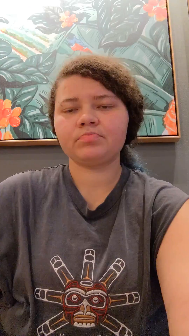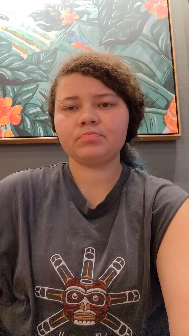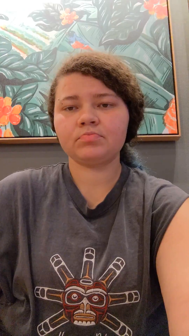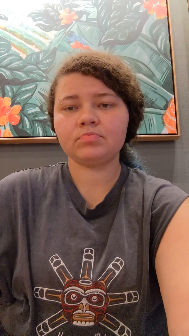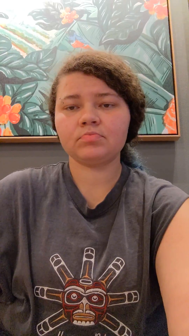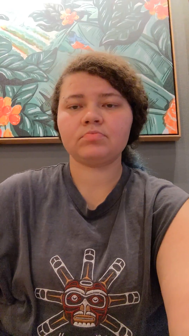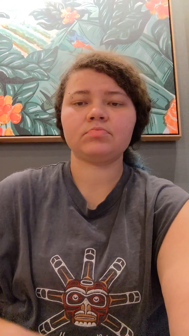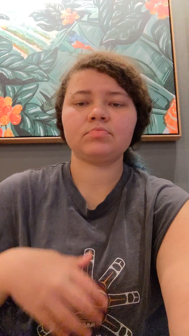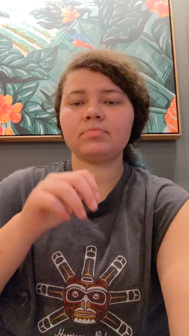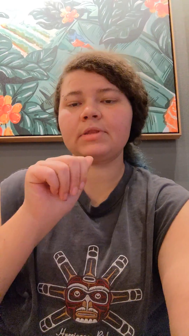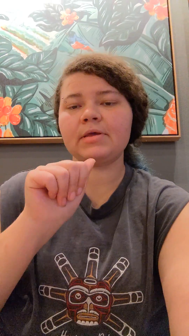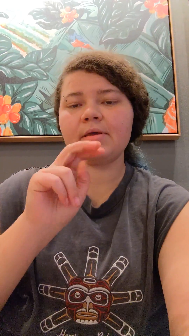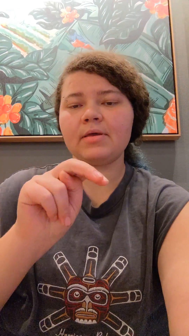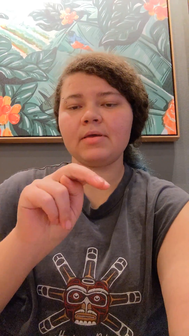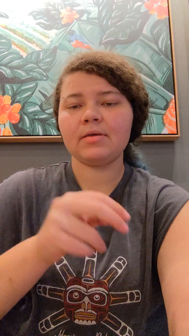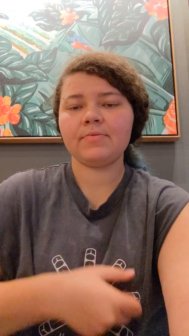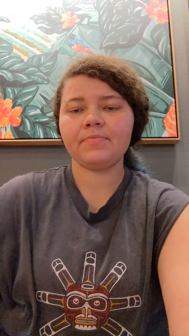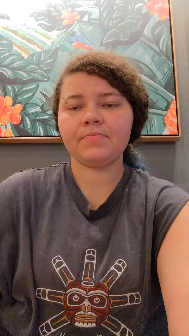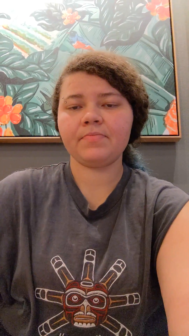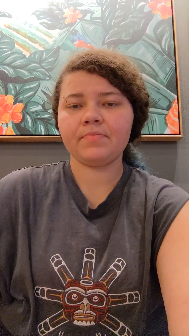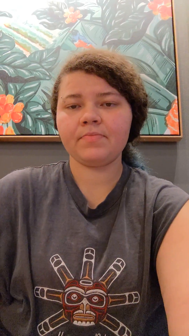an